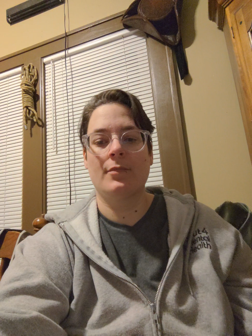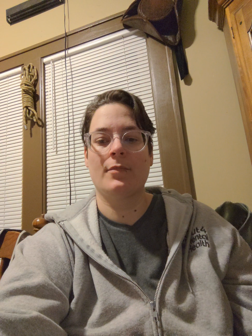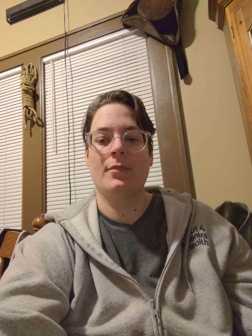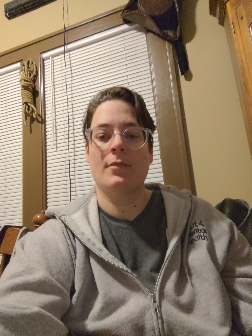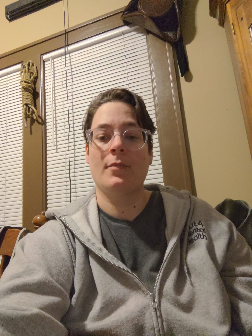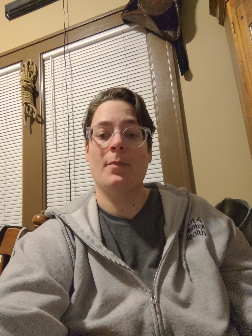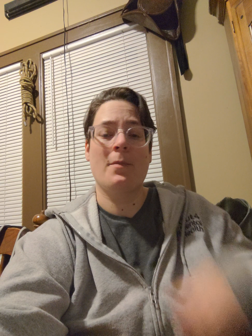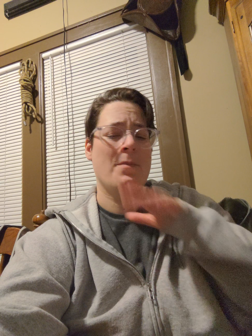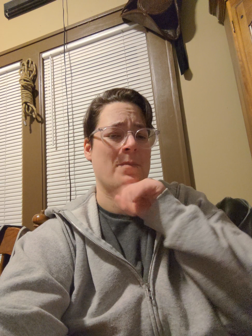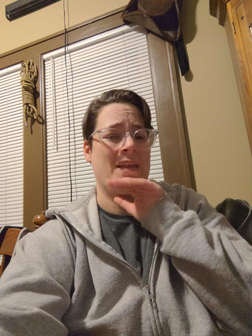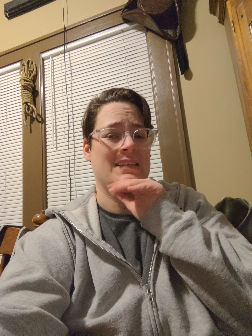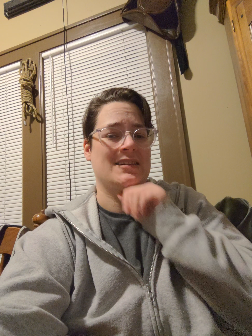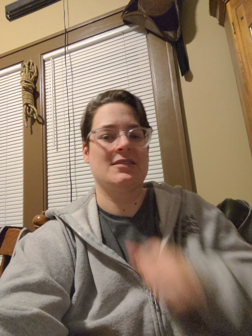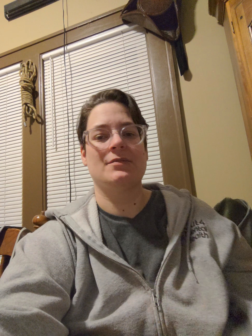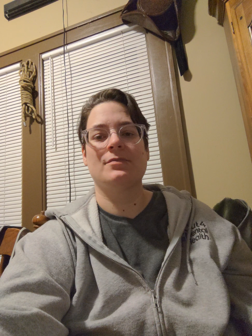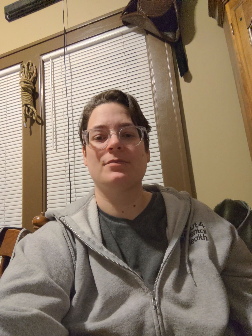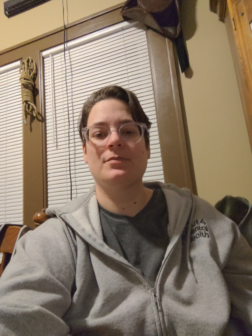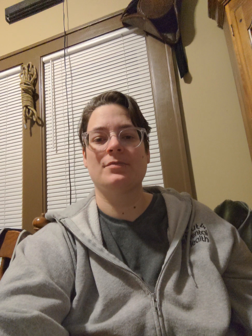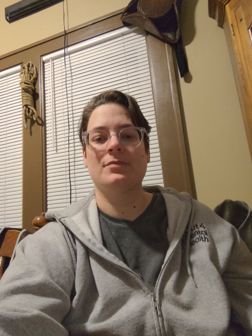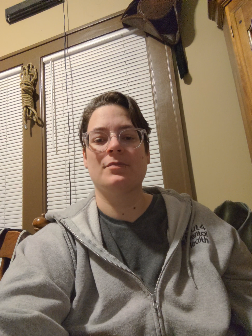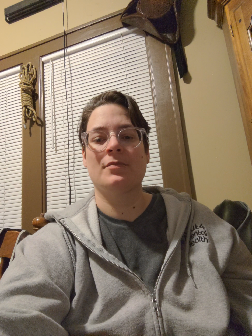pig